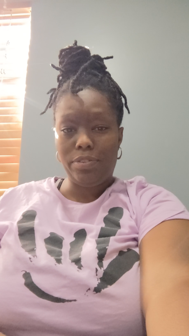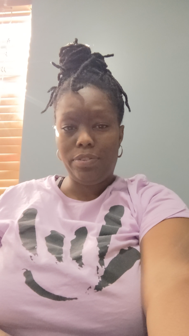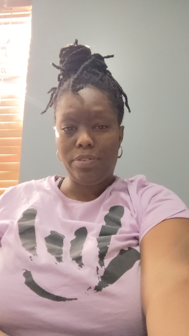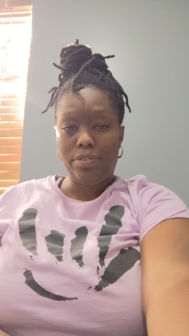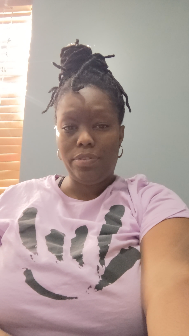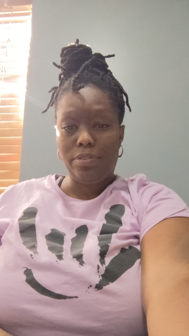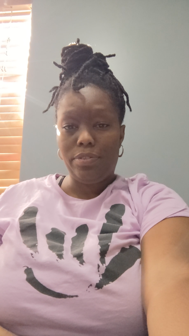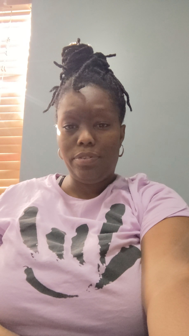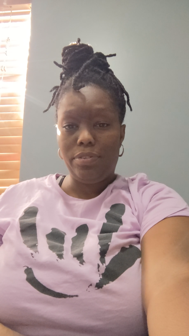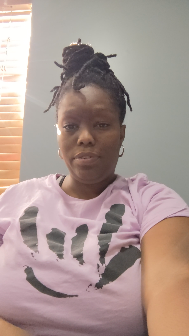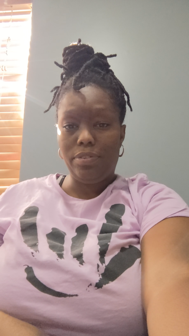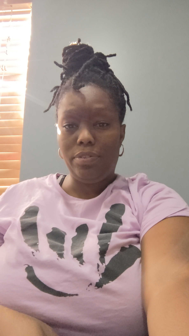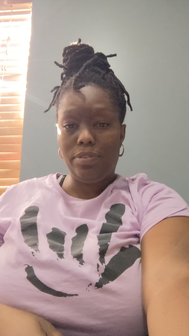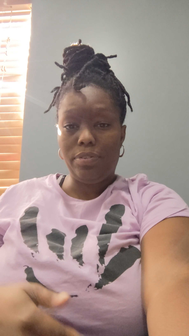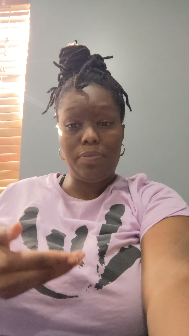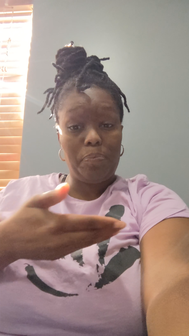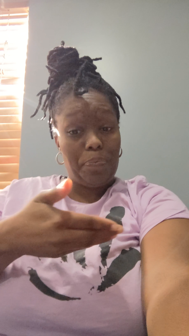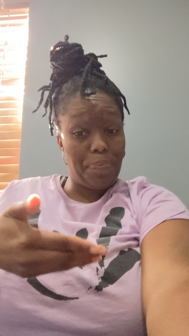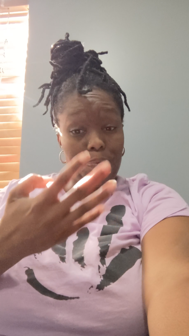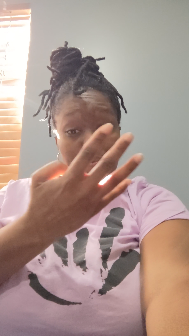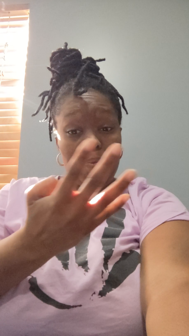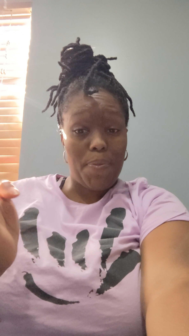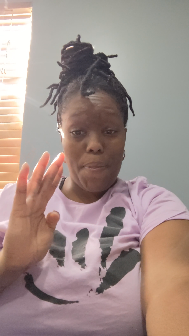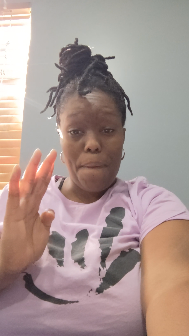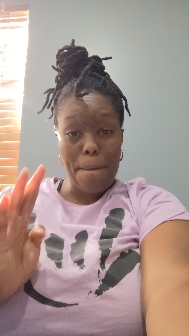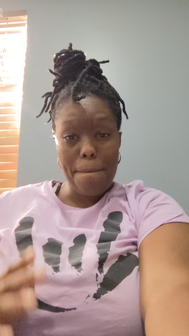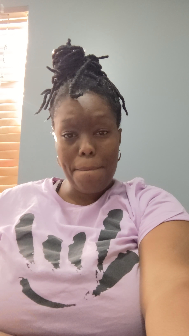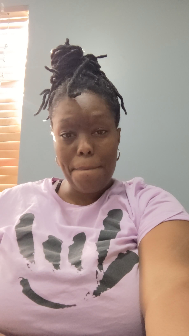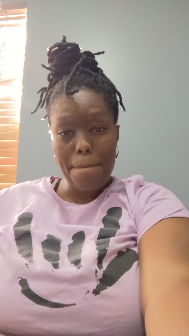crib